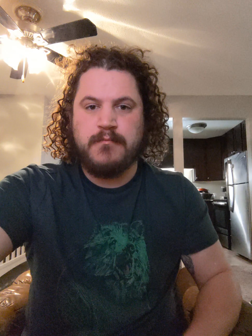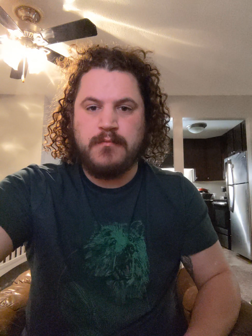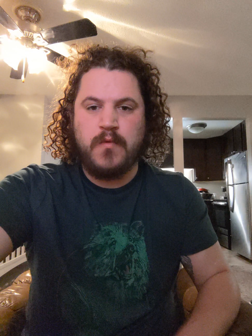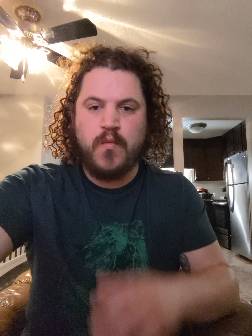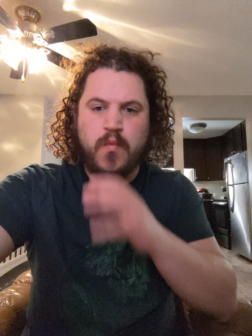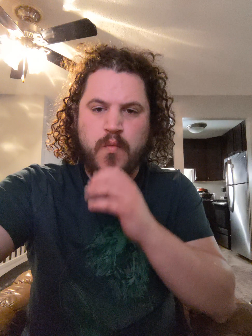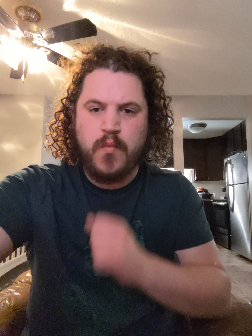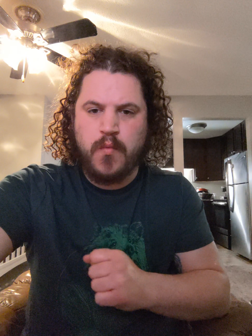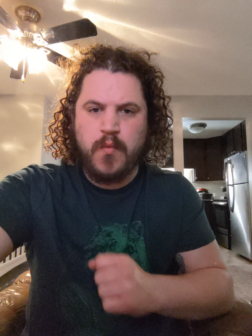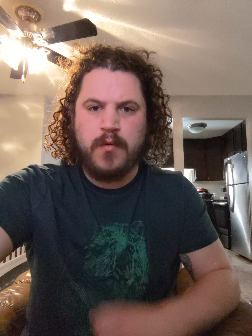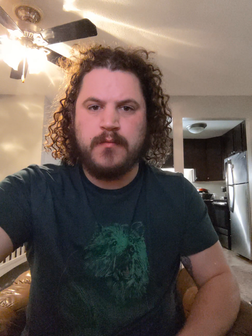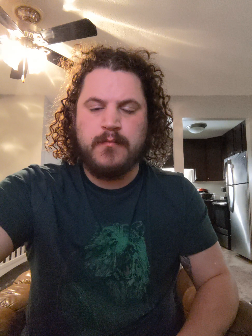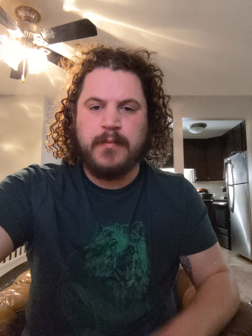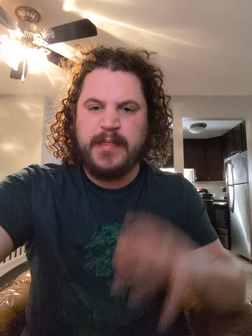old